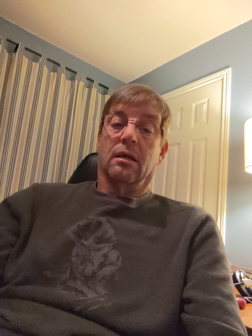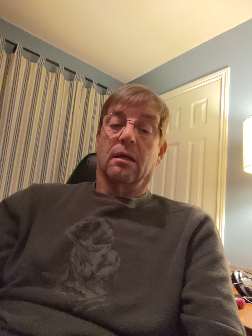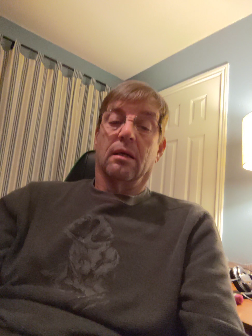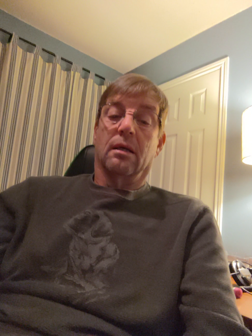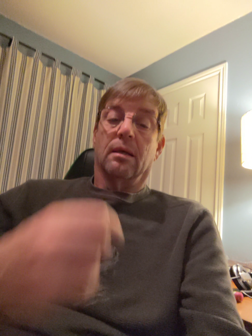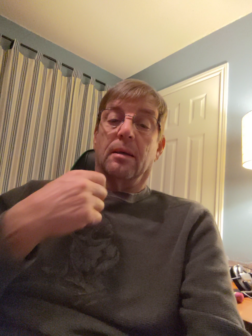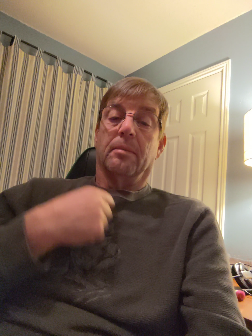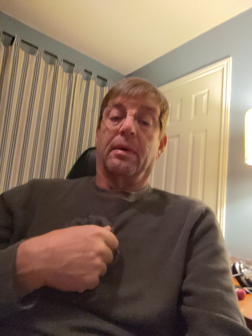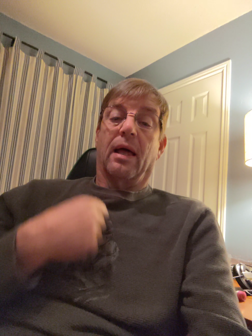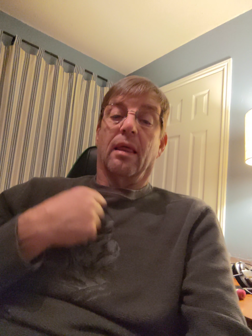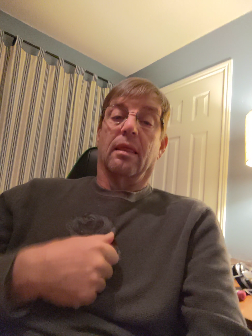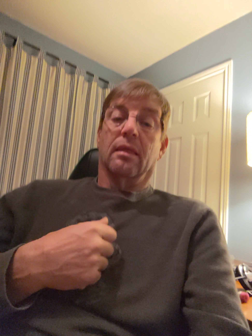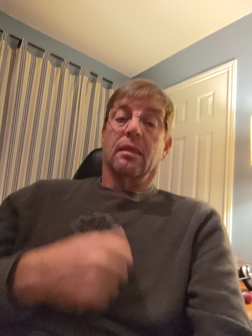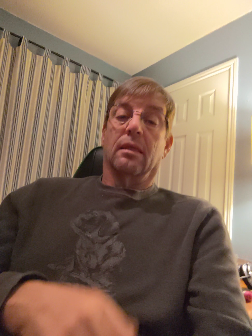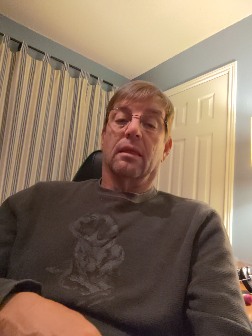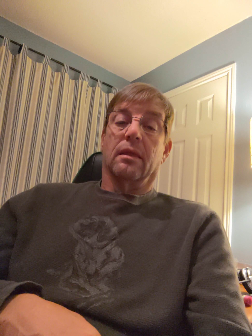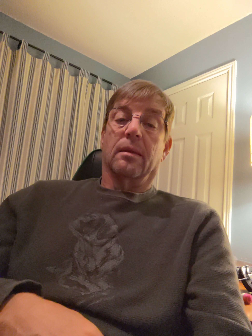bath